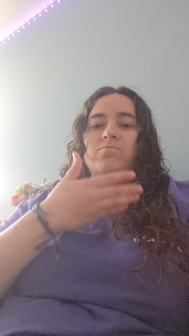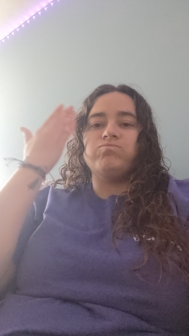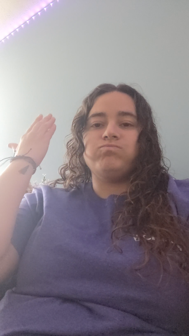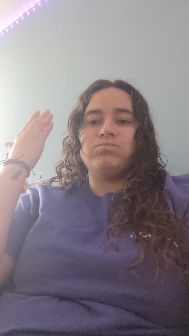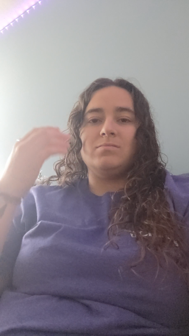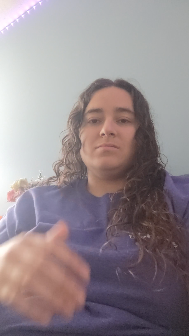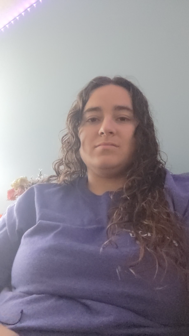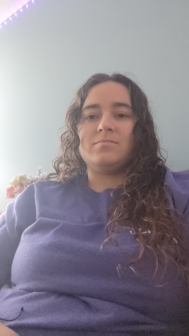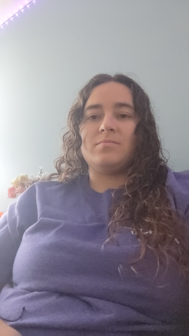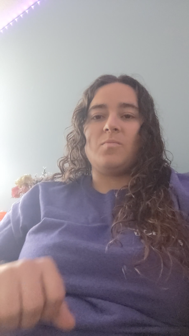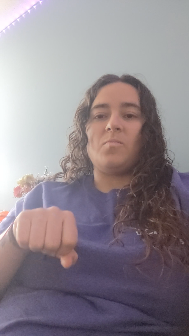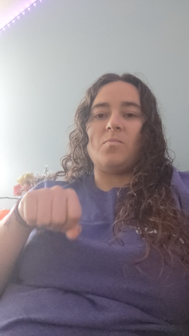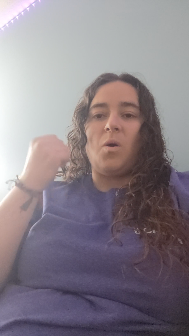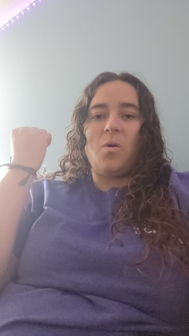broken